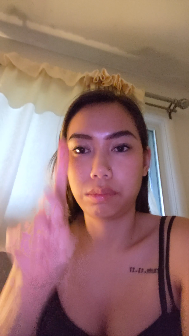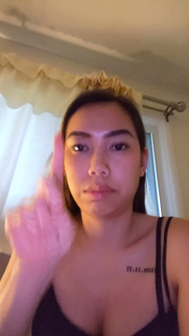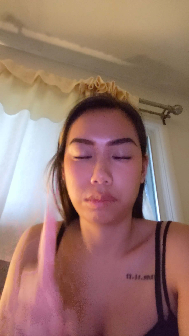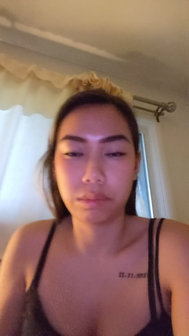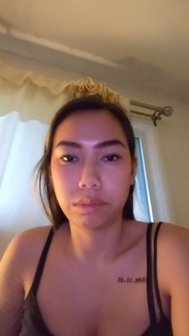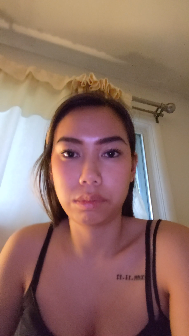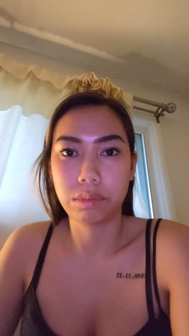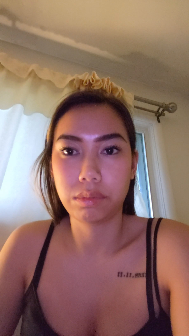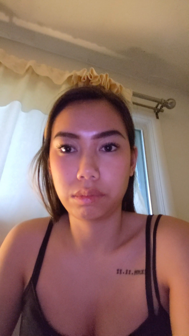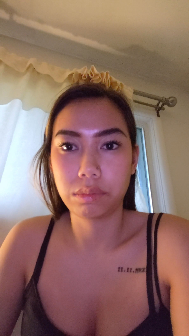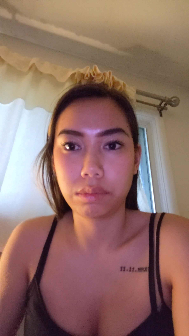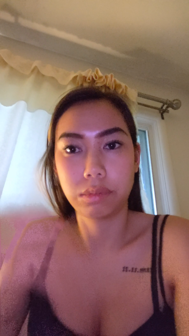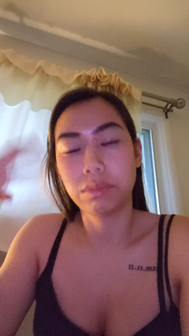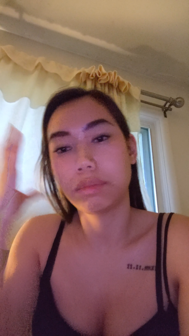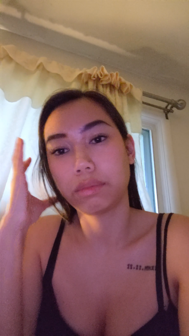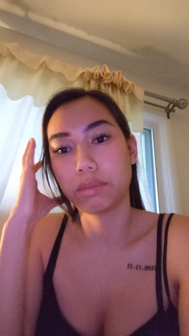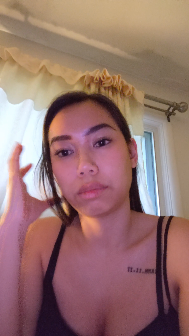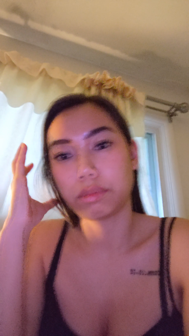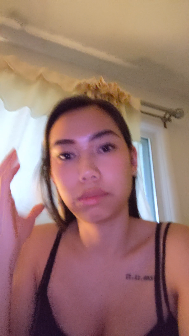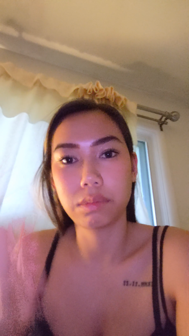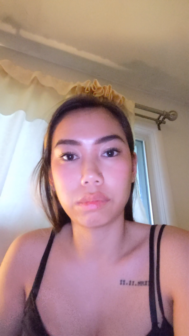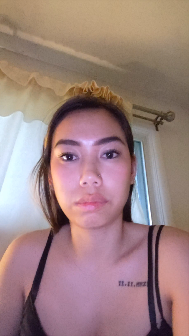pillow